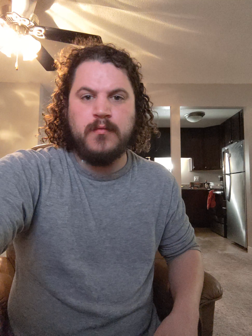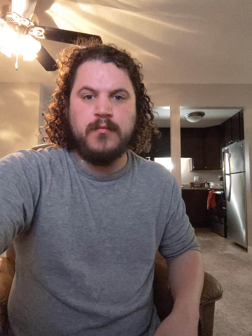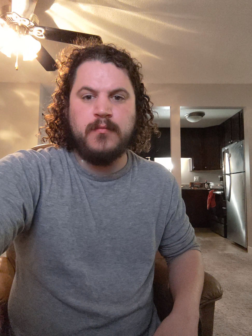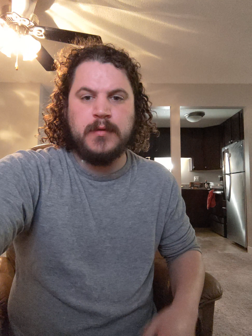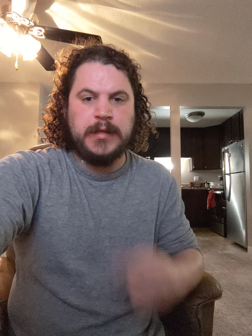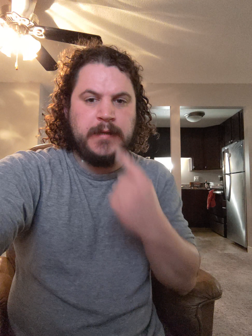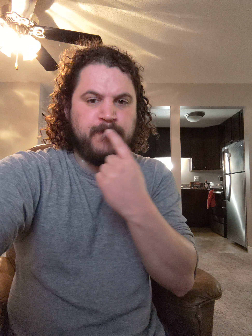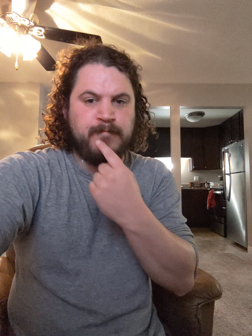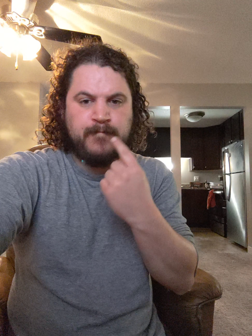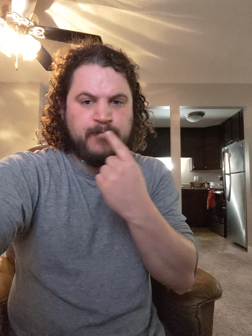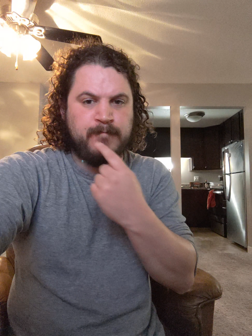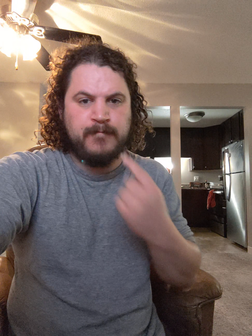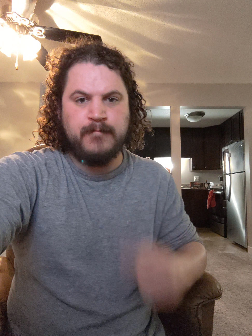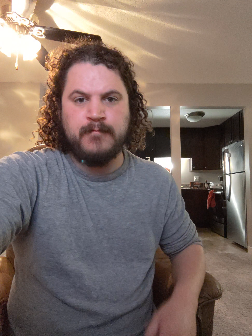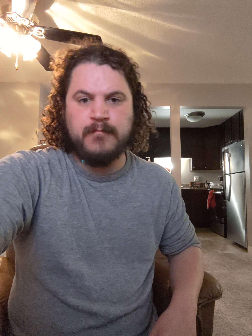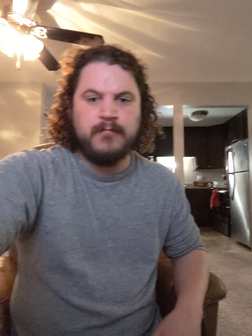lips